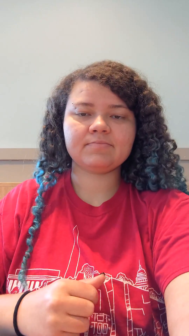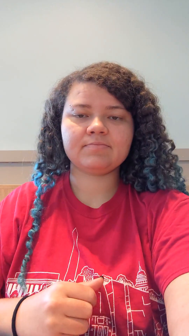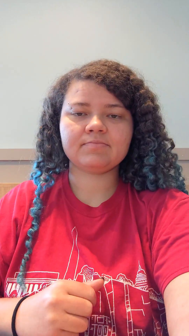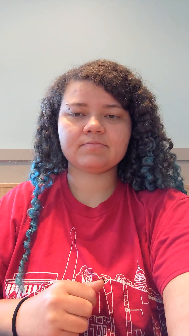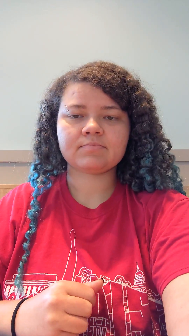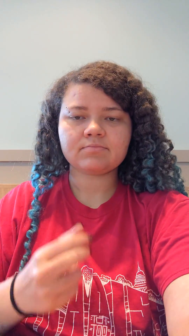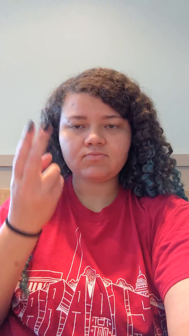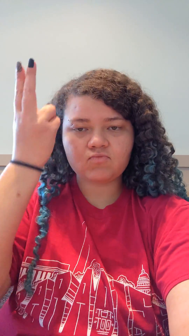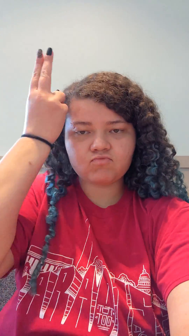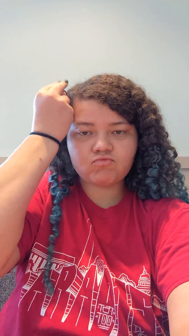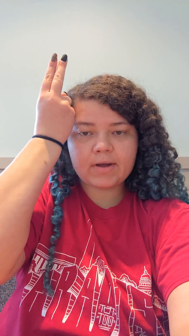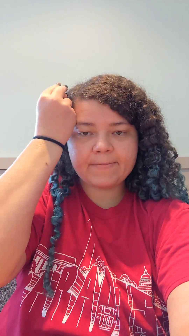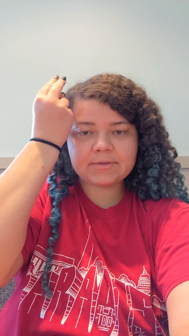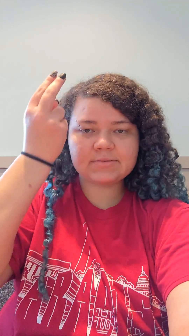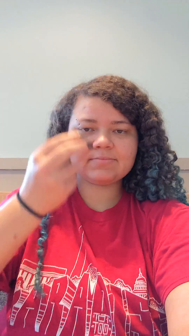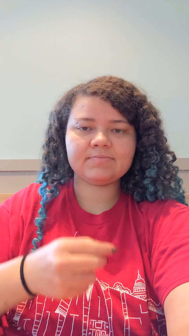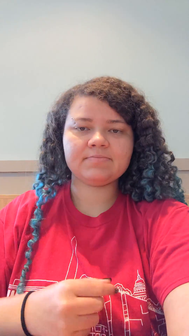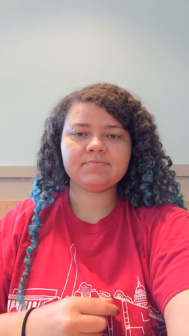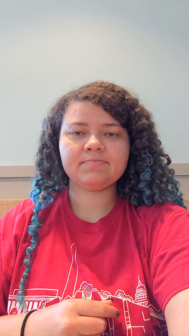rabbit